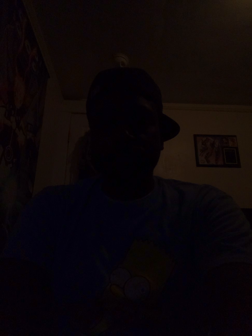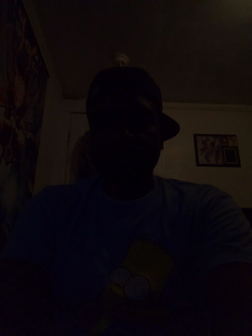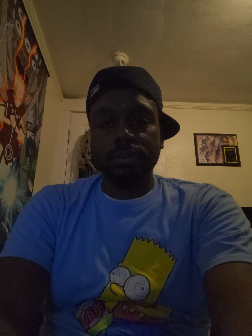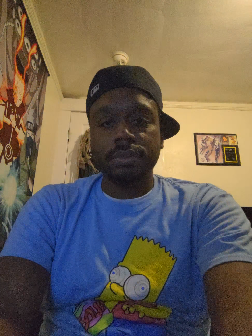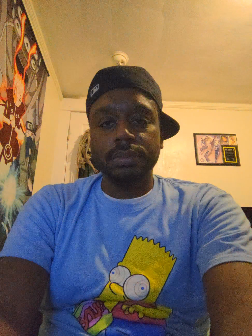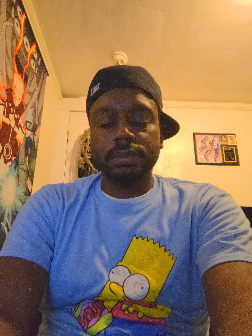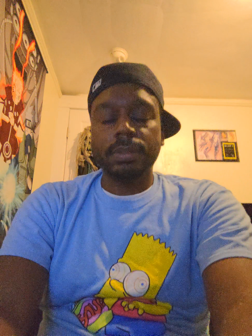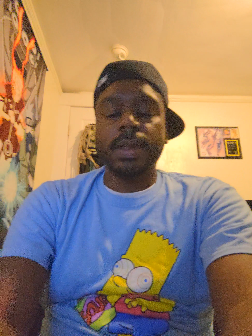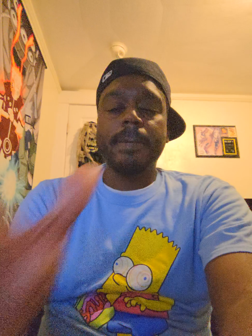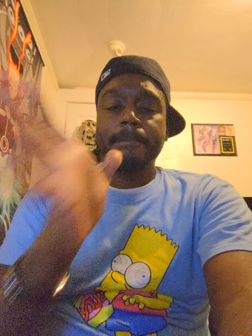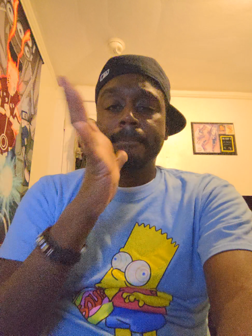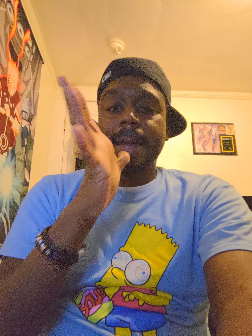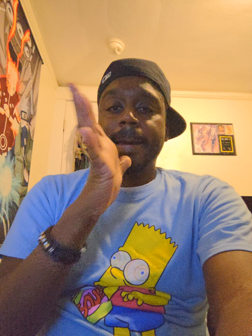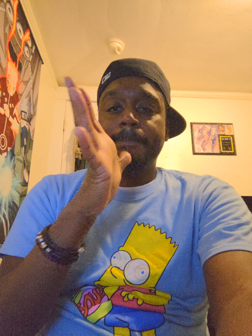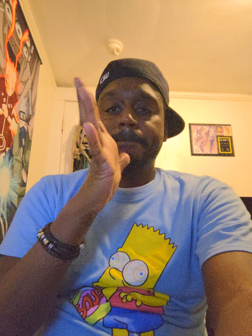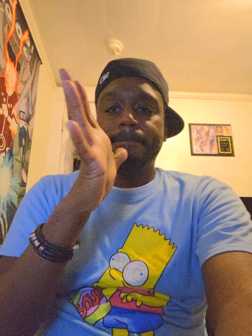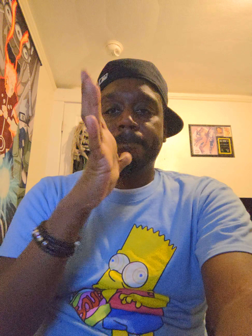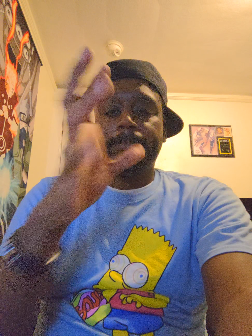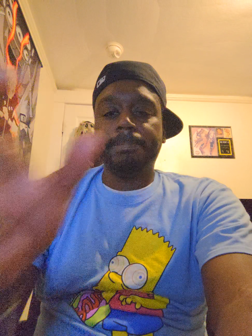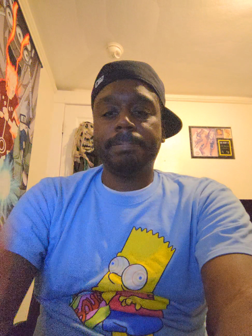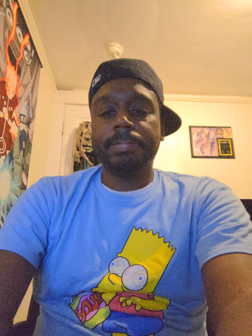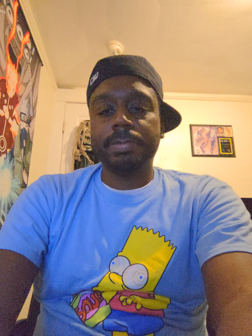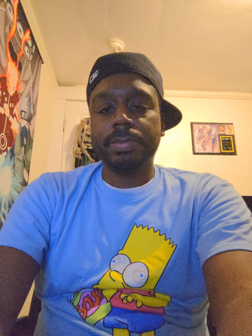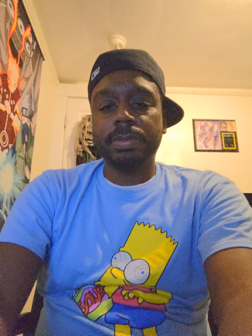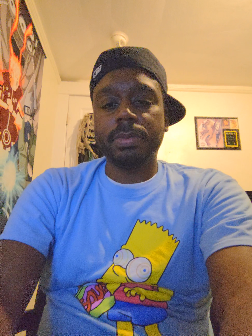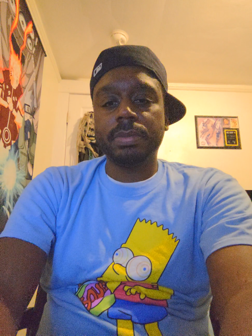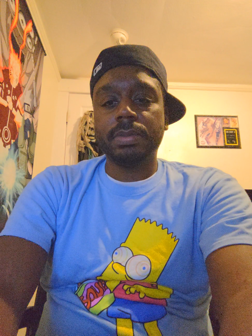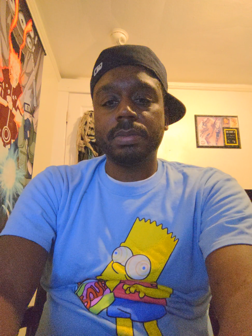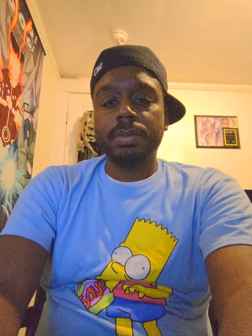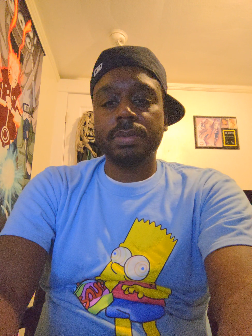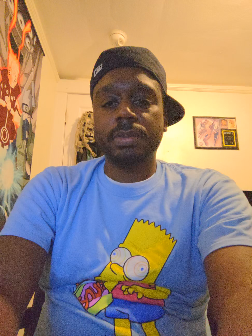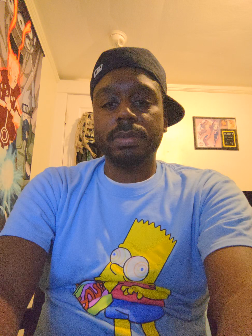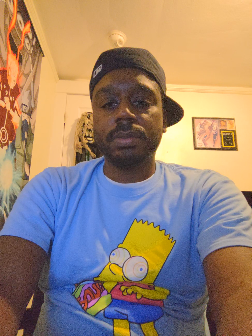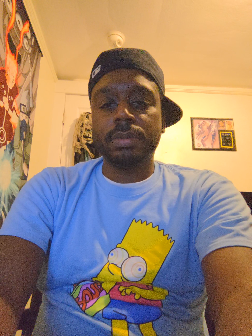mom